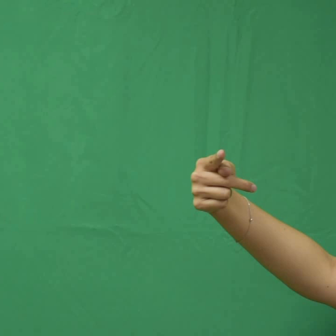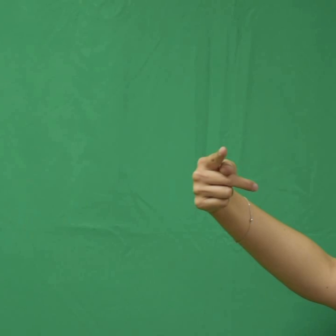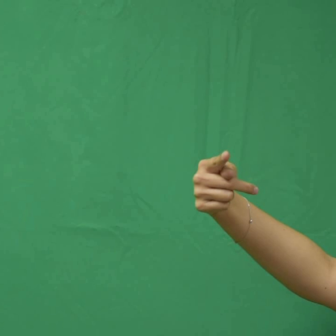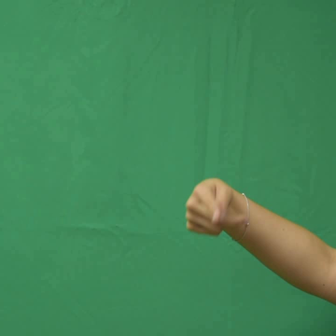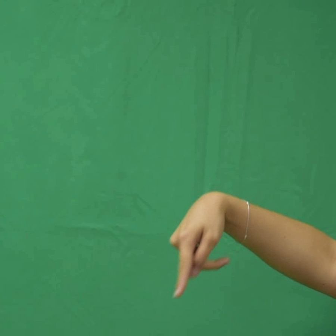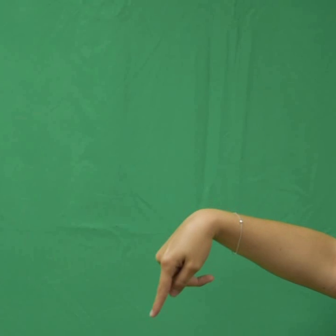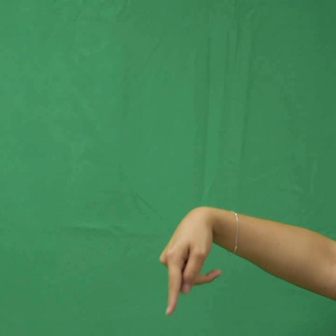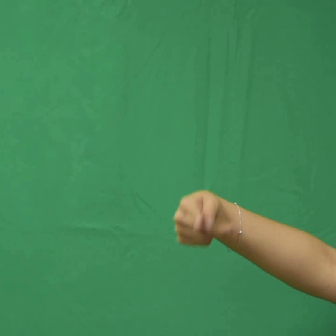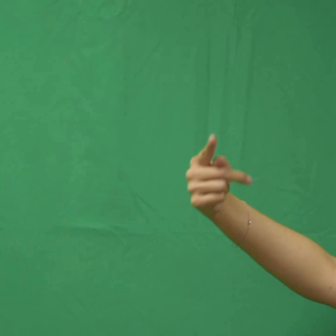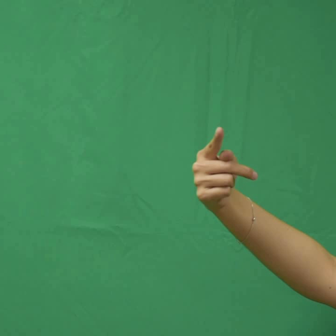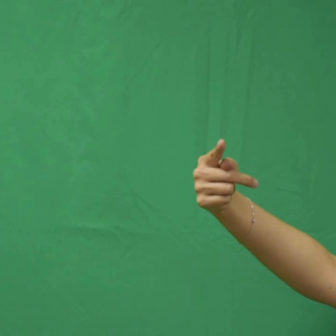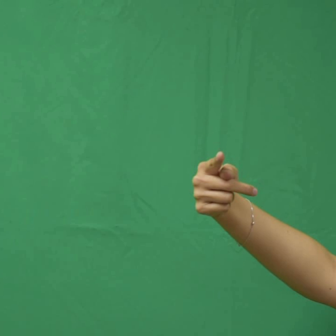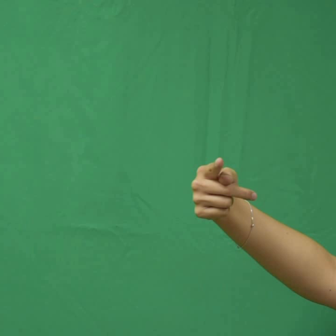K